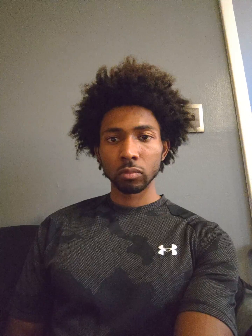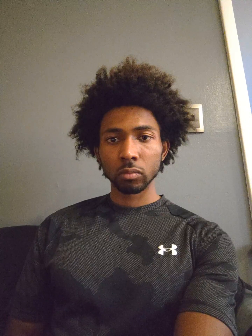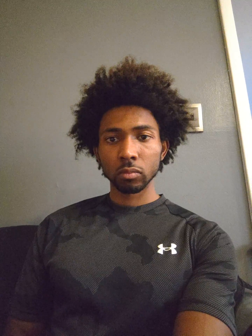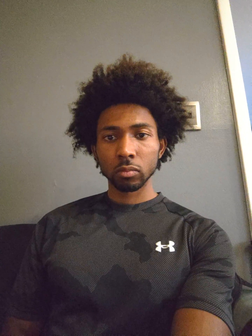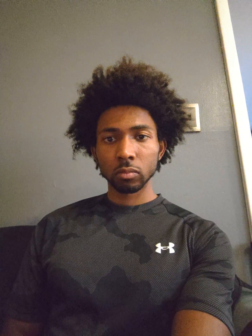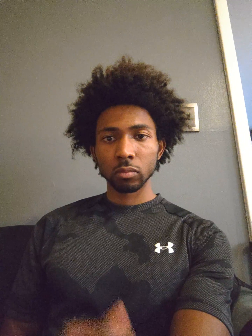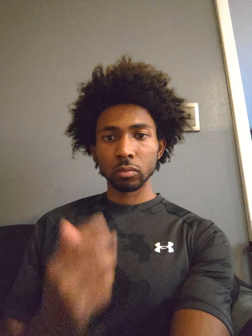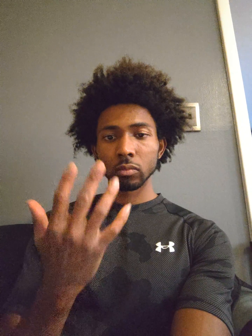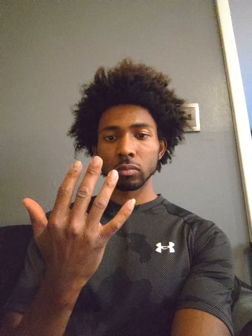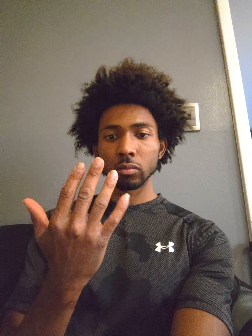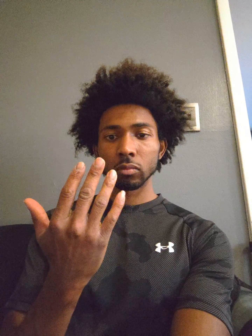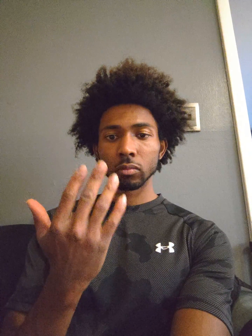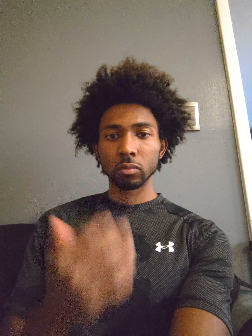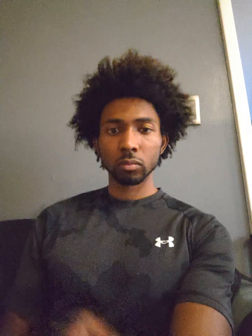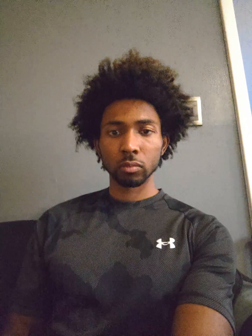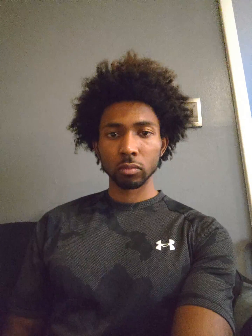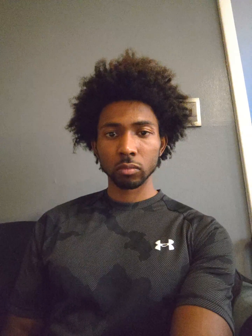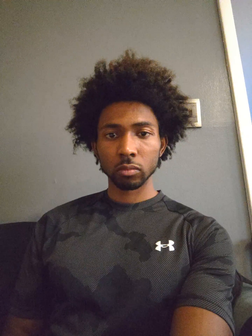hand